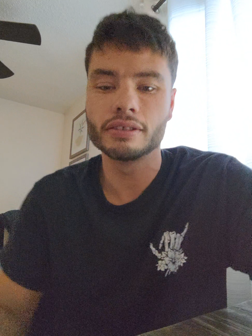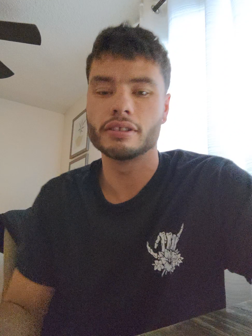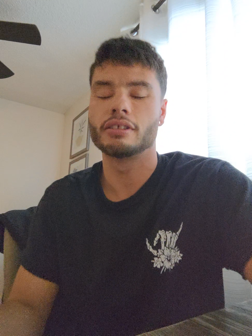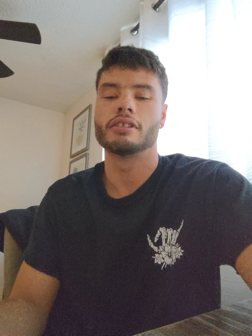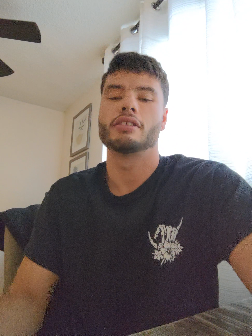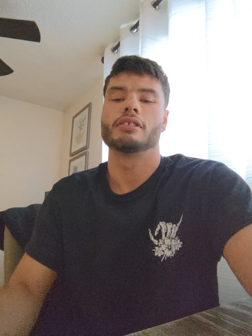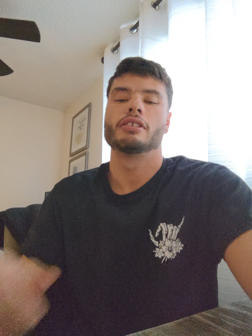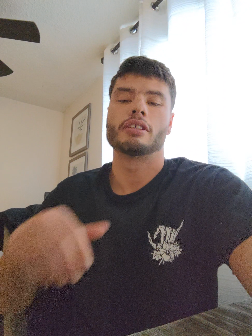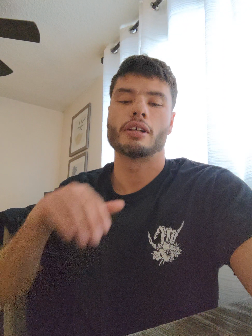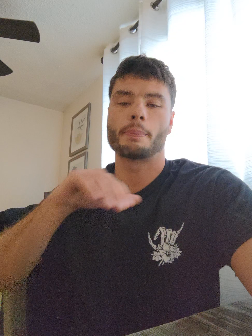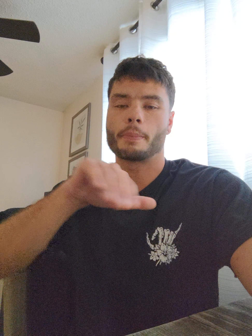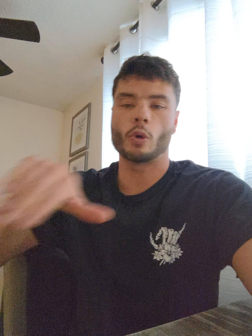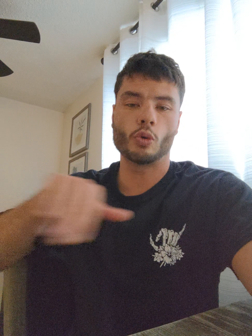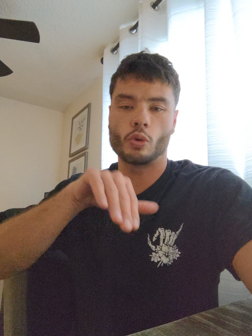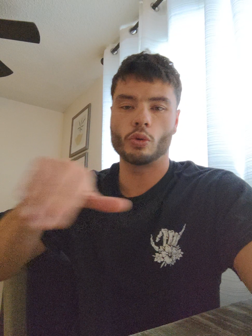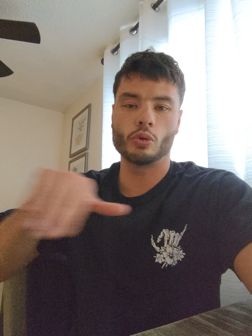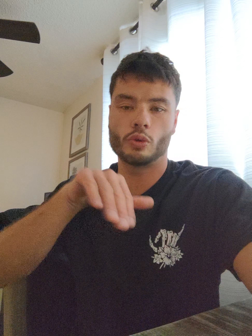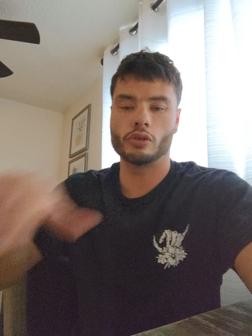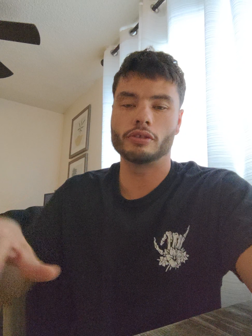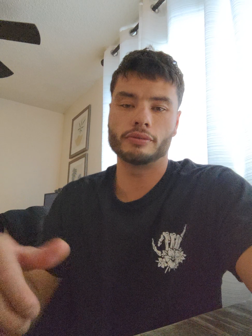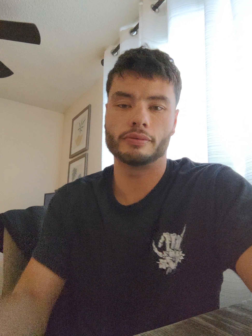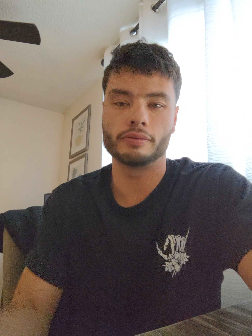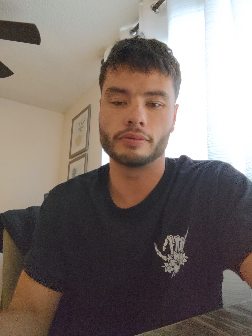pool